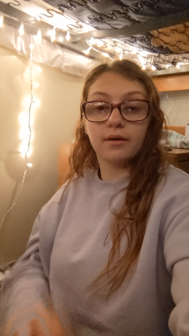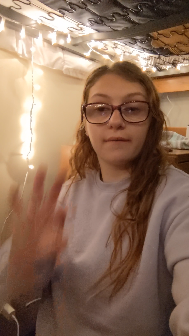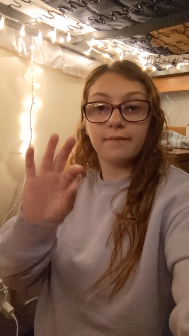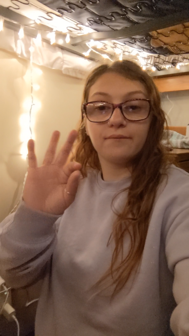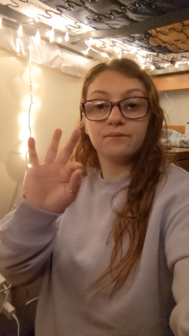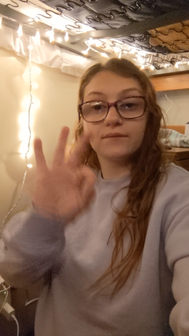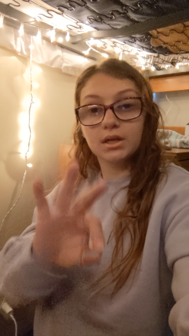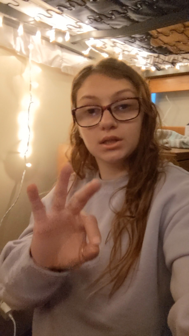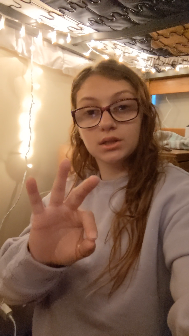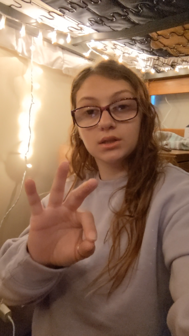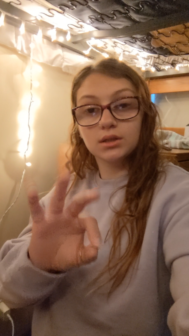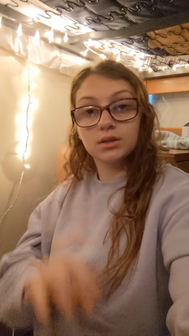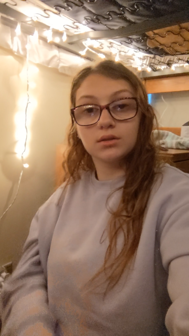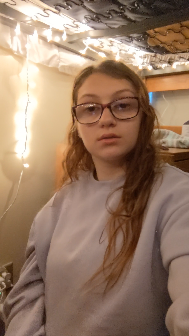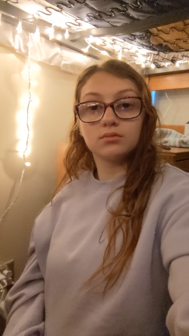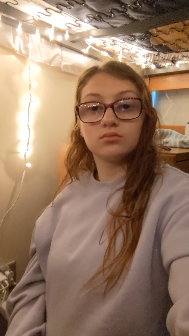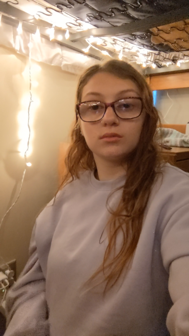fit